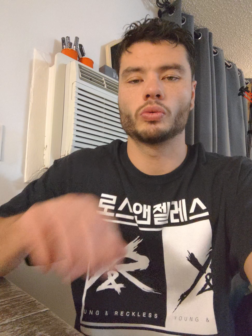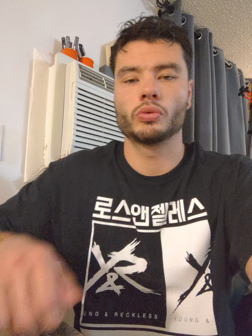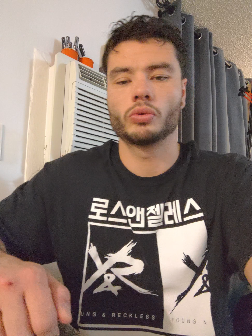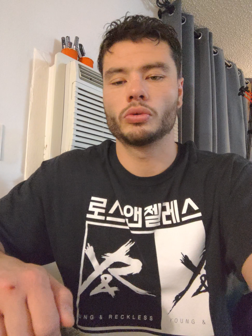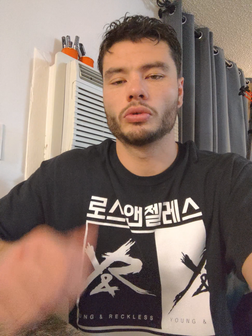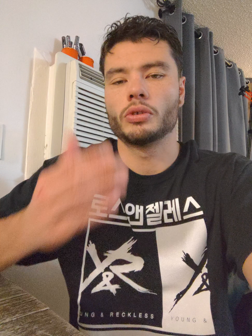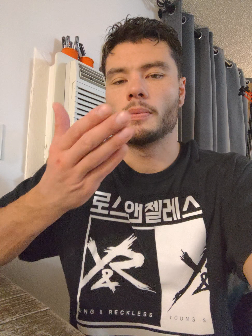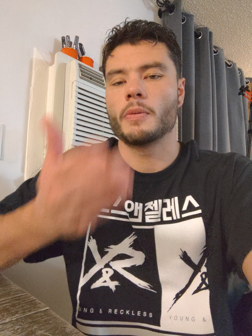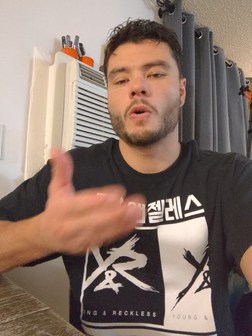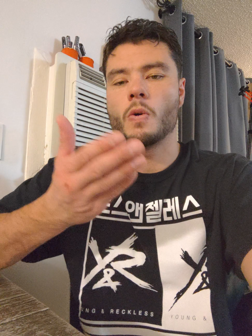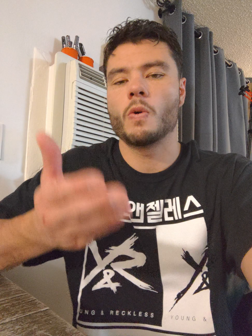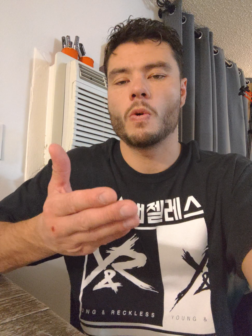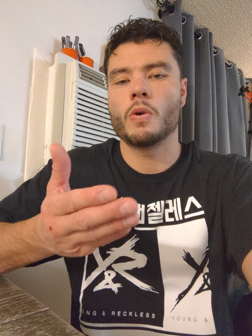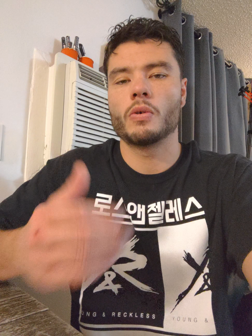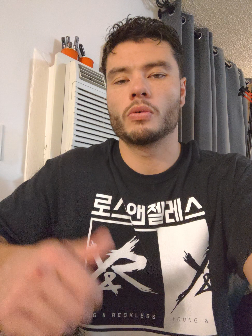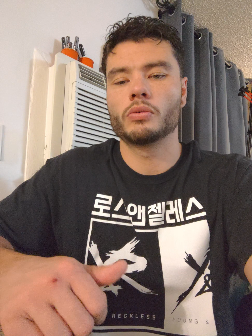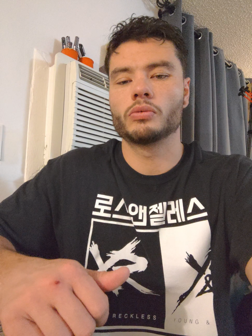boat